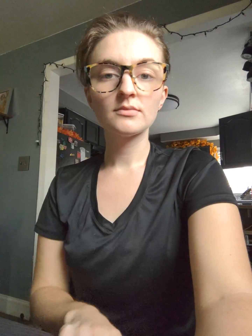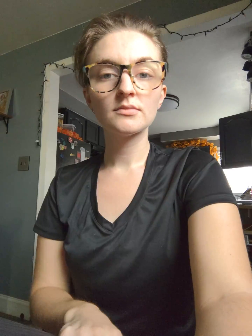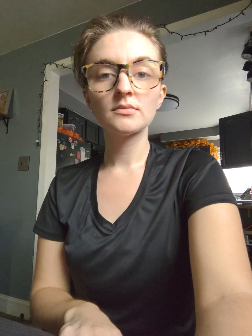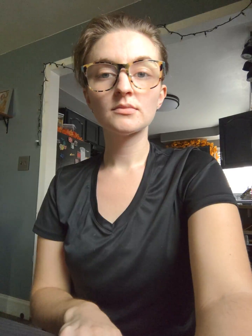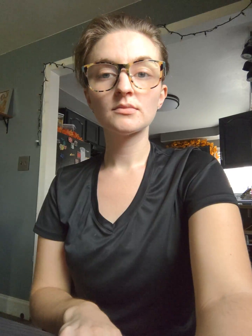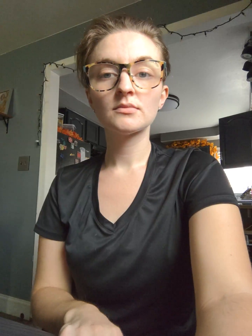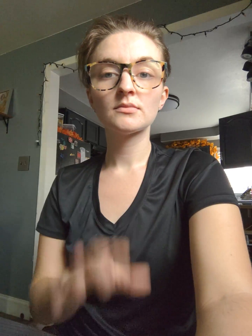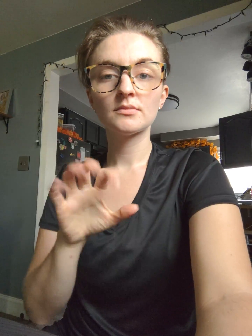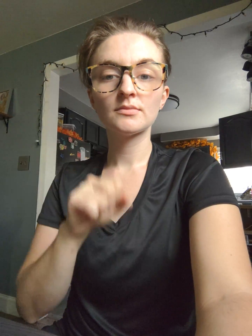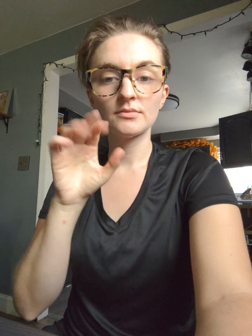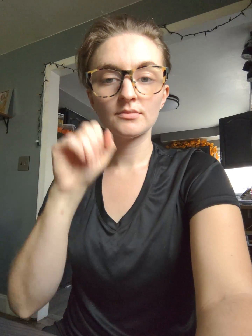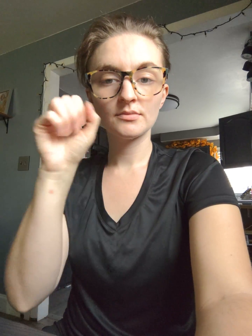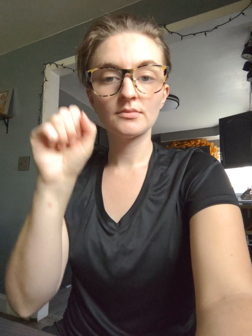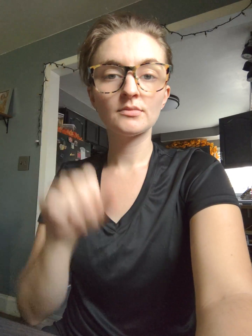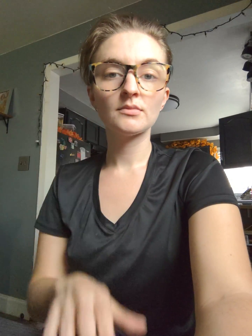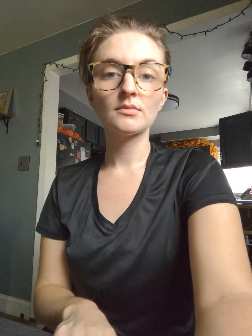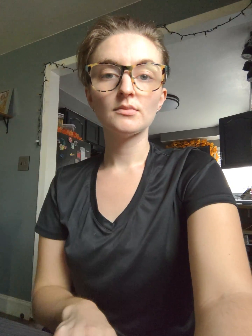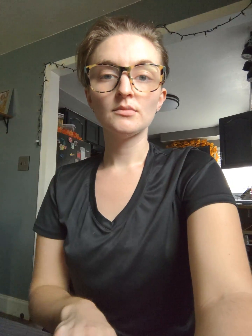ladder